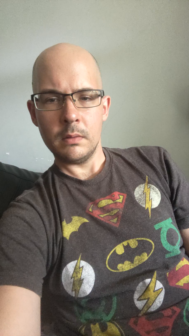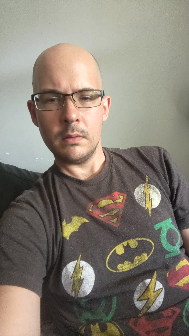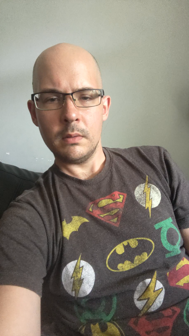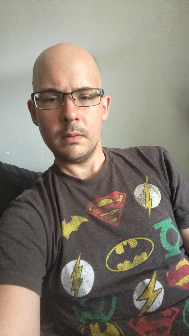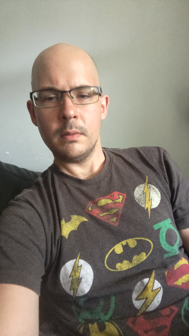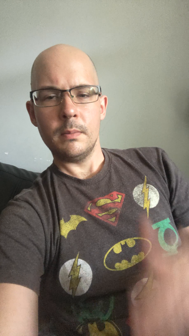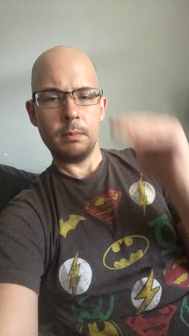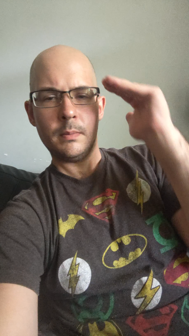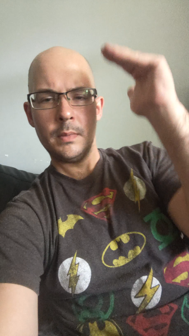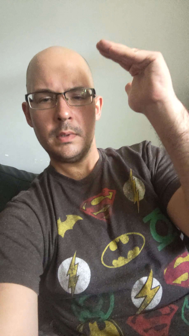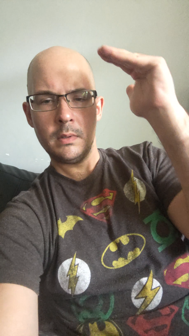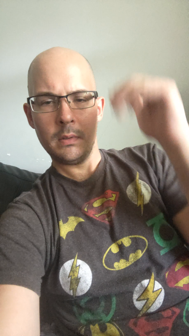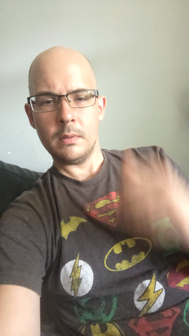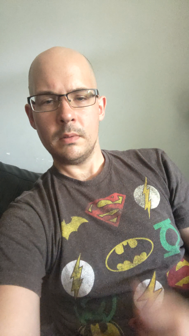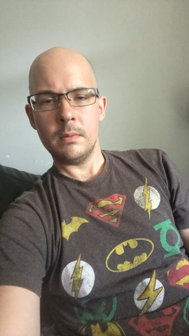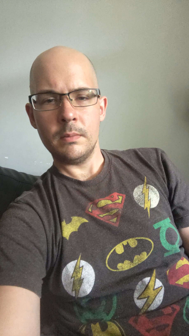big